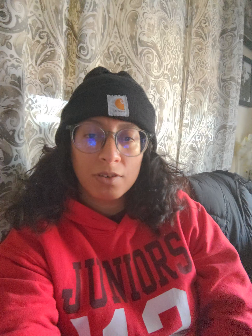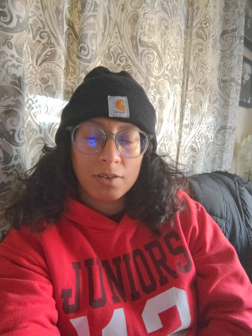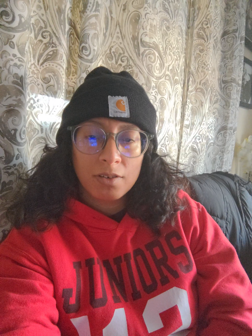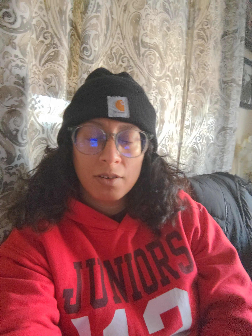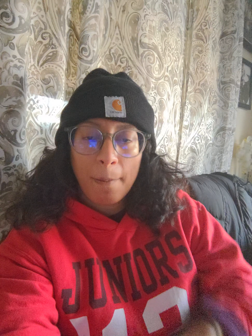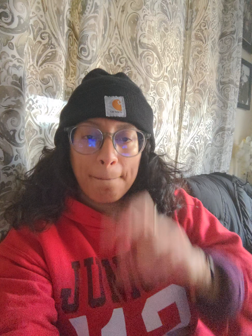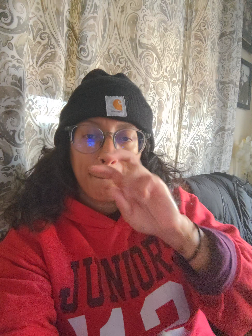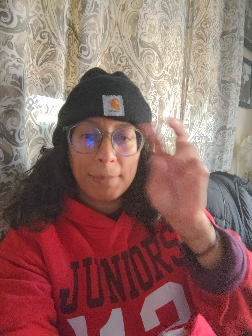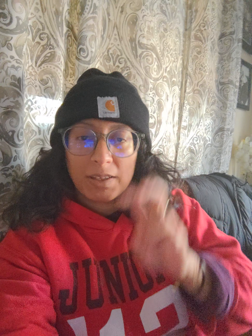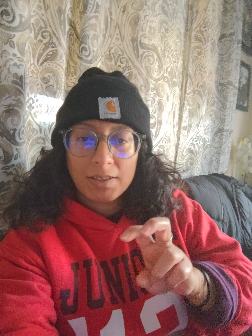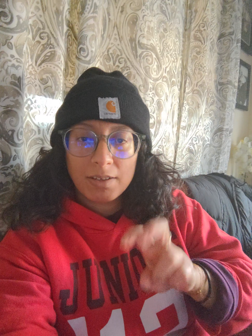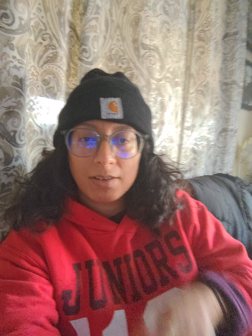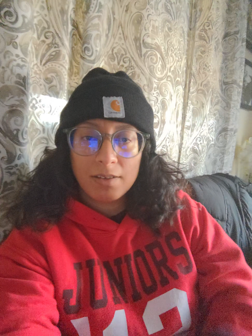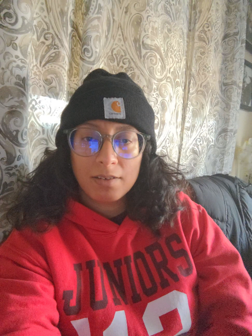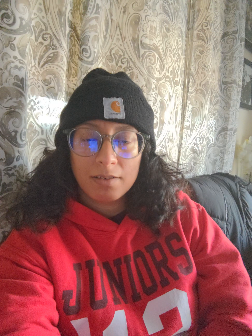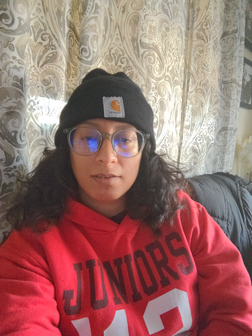pizza